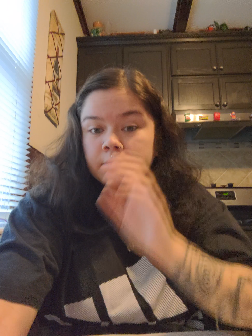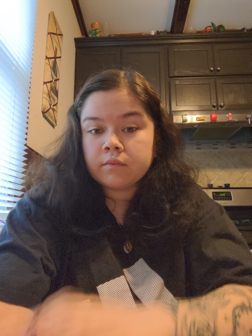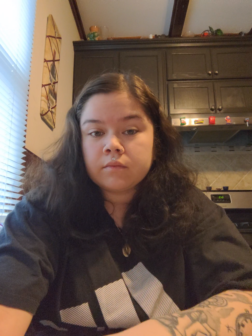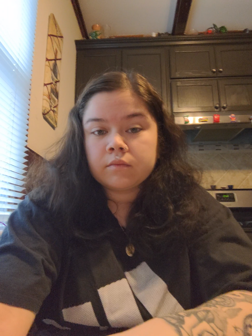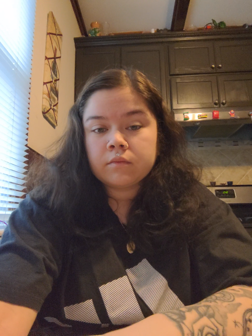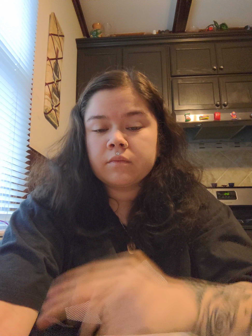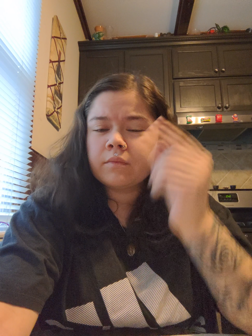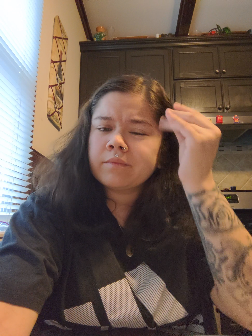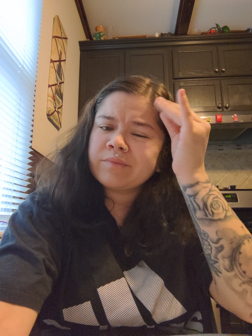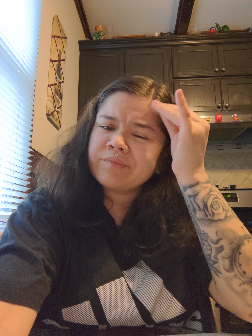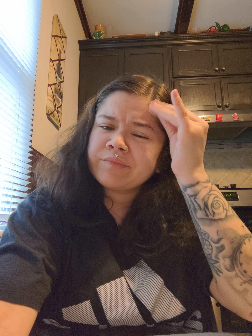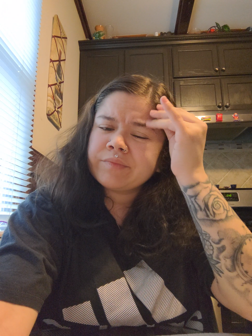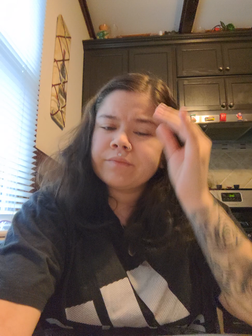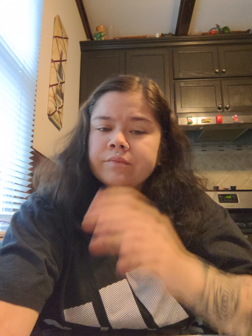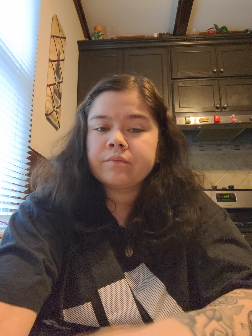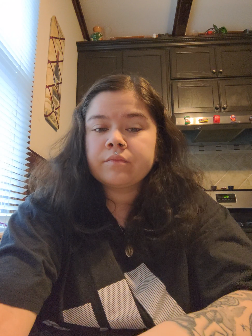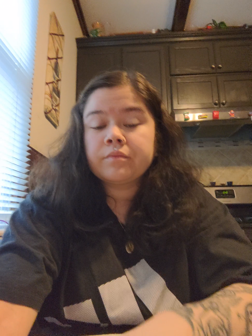think